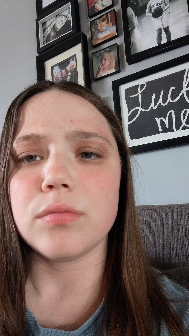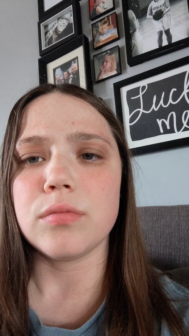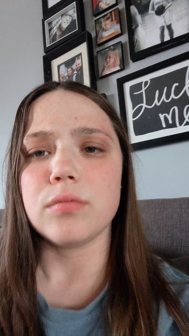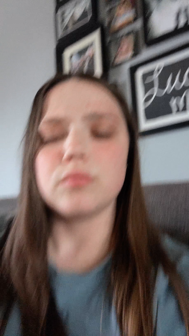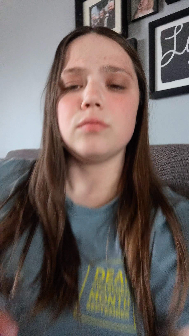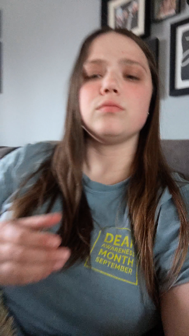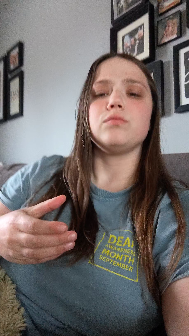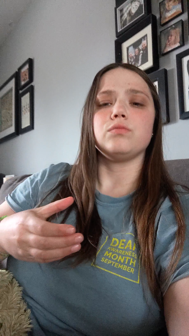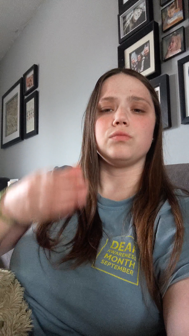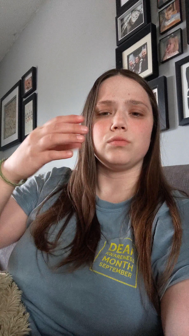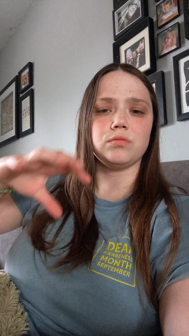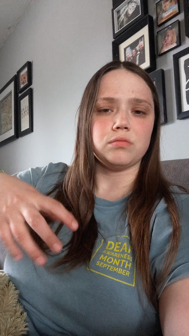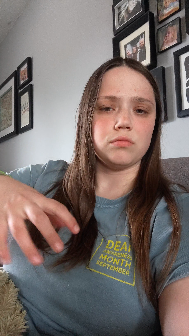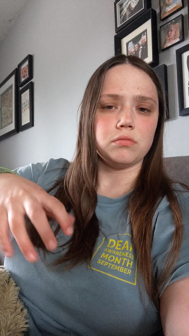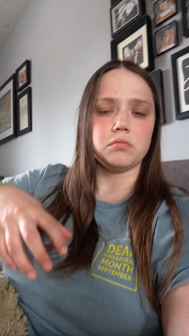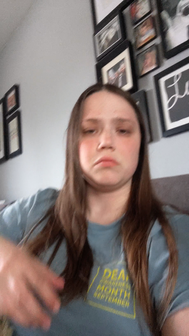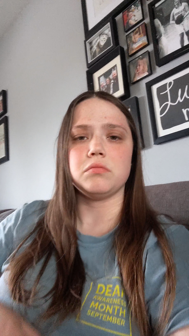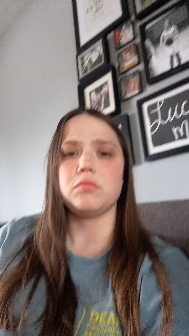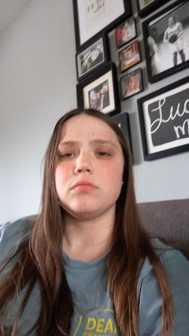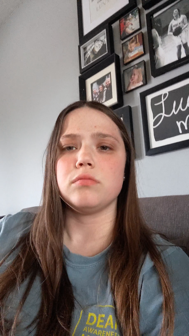jar